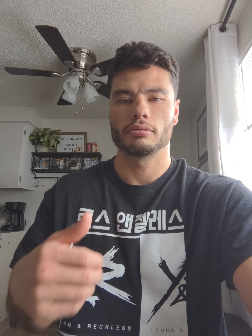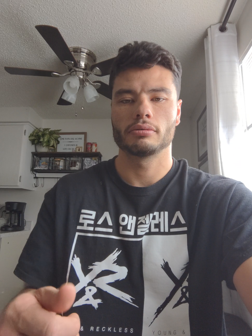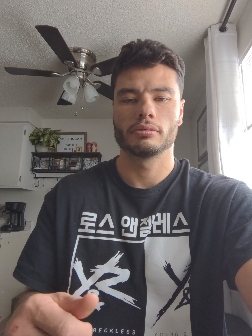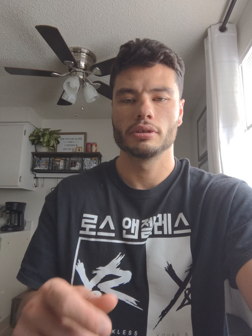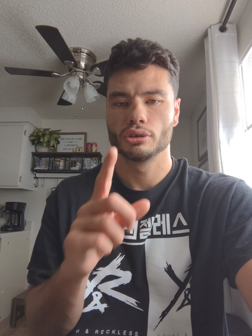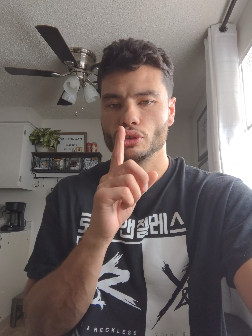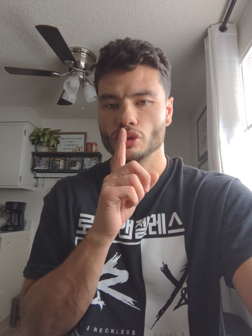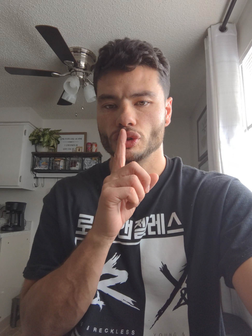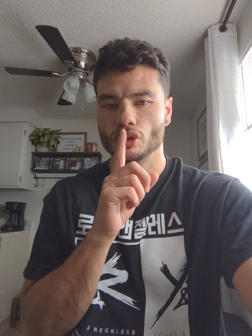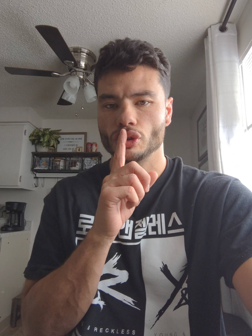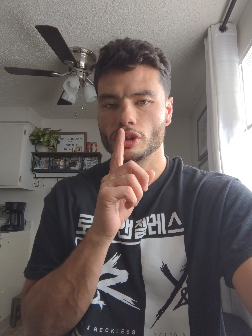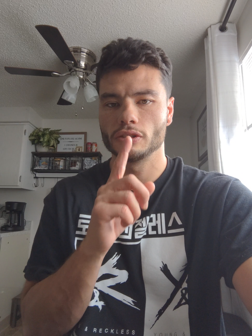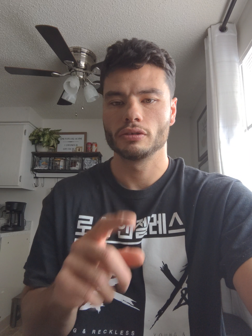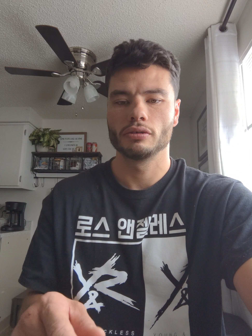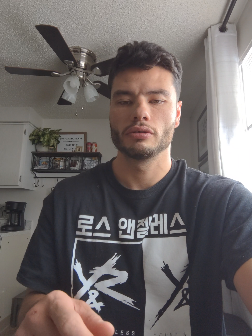shhh